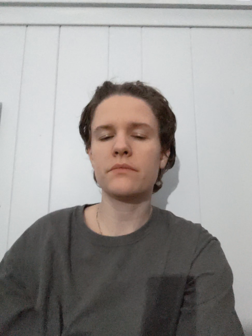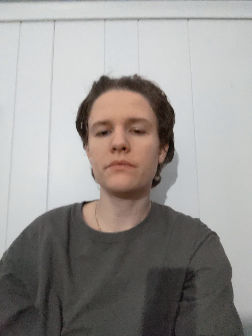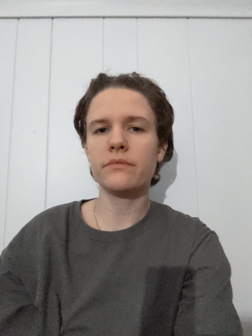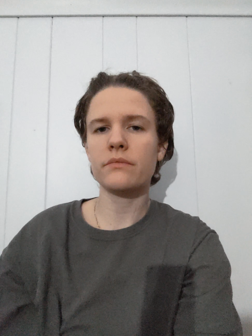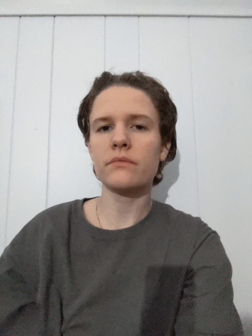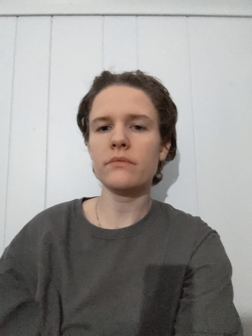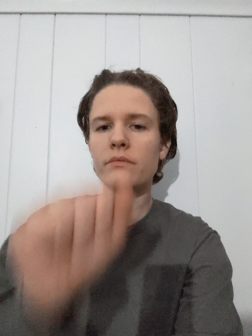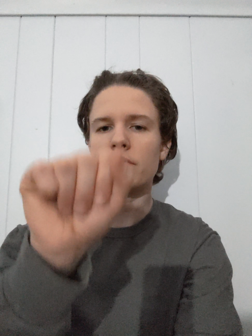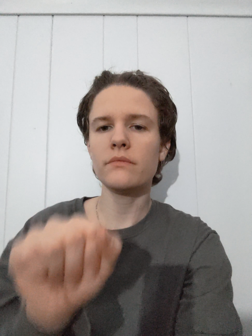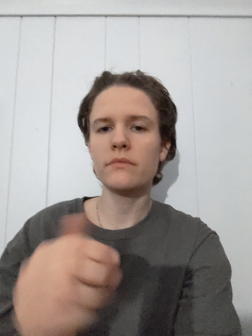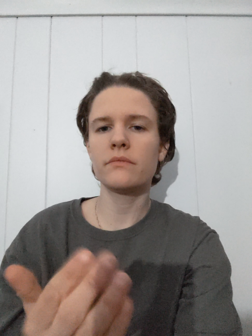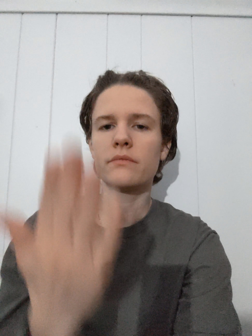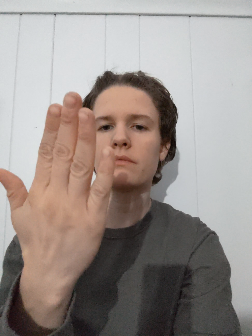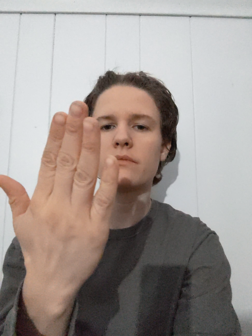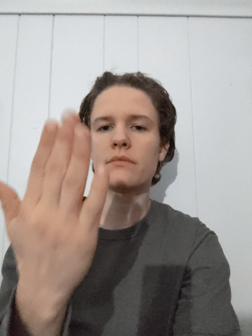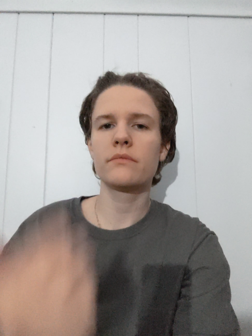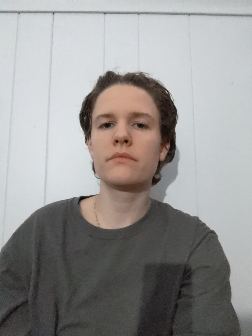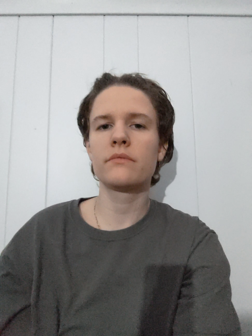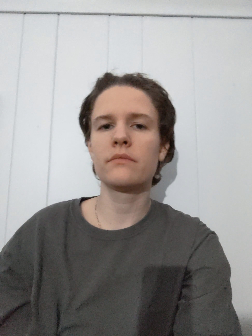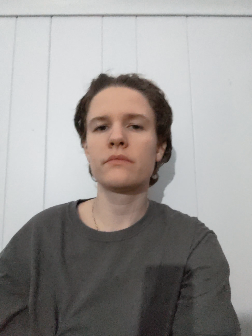mitten